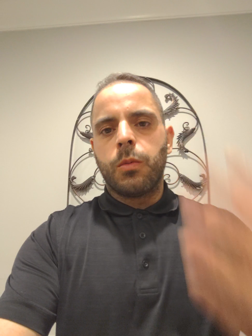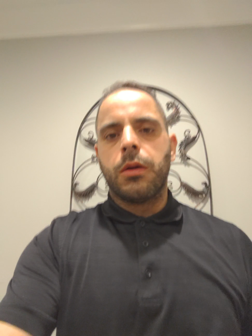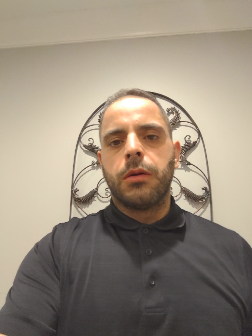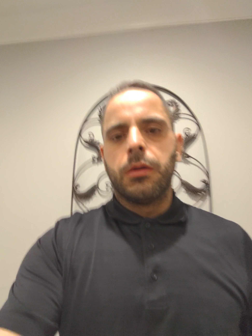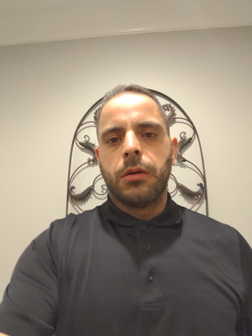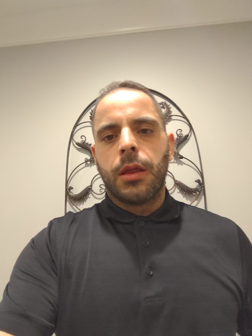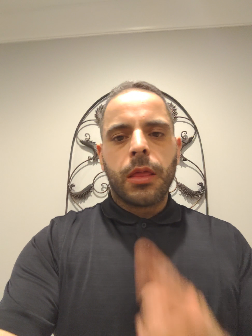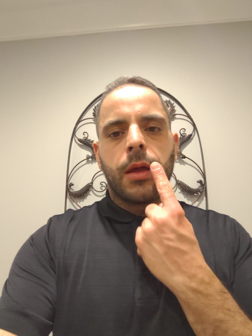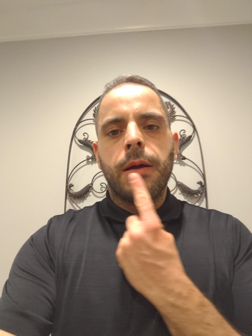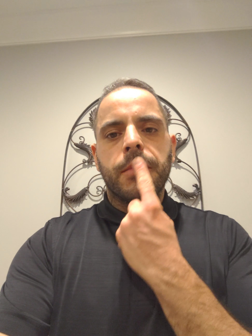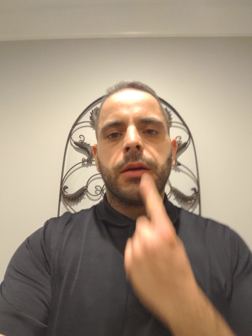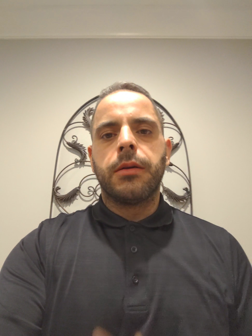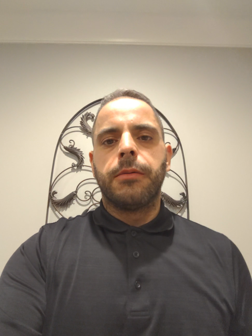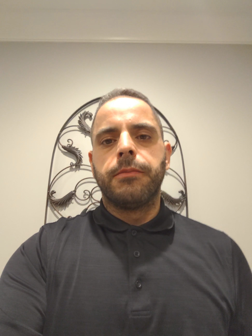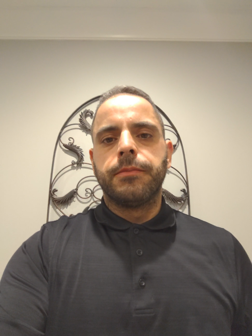lips